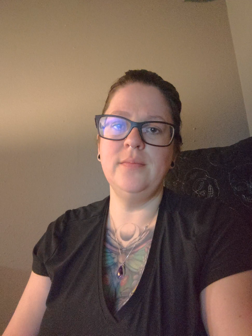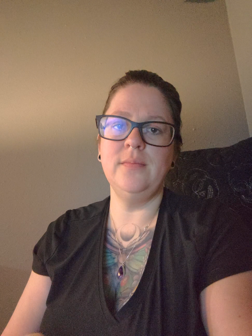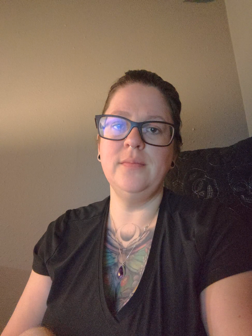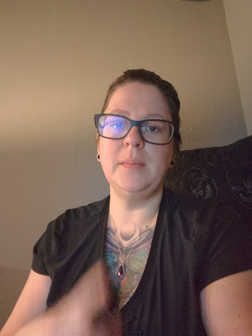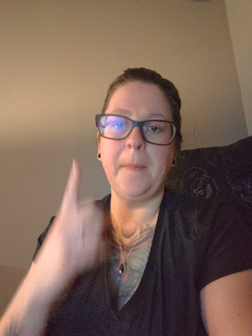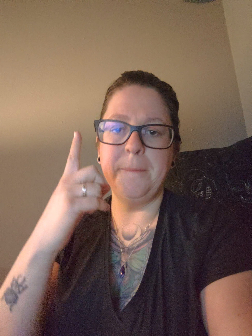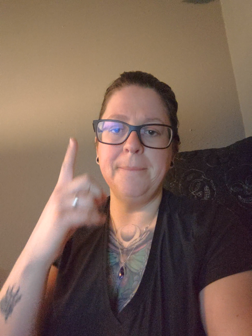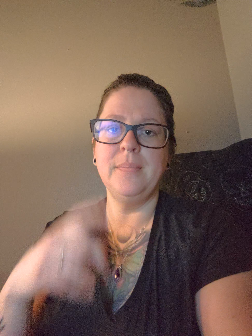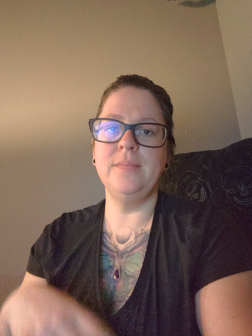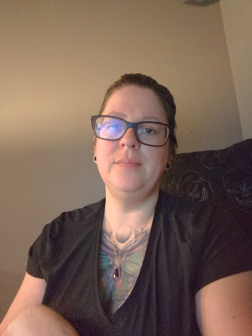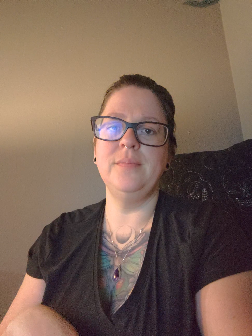up